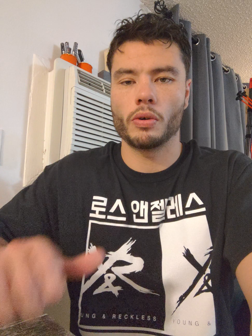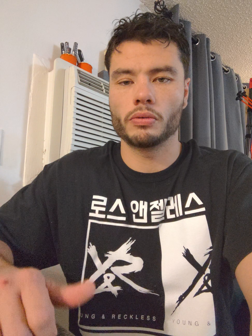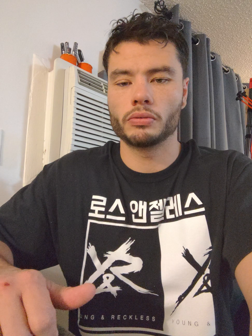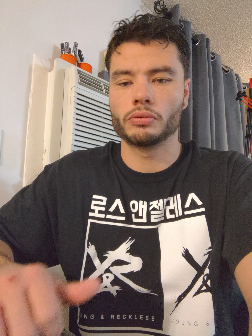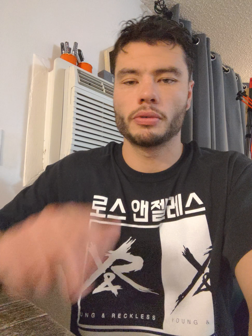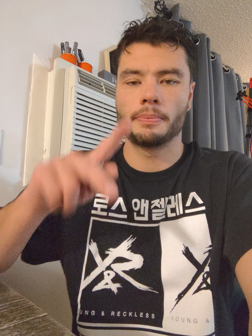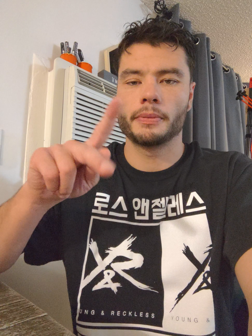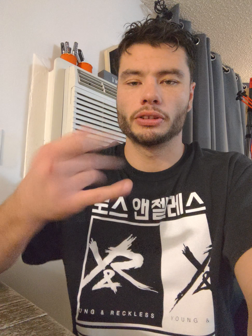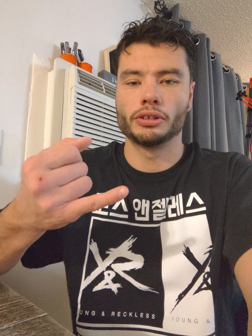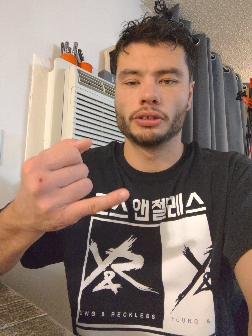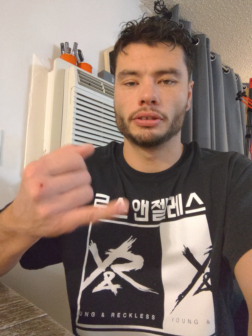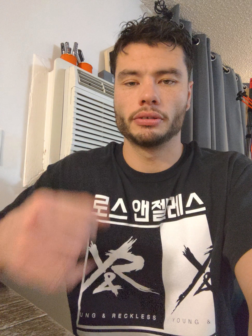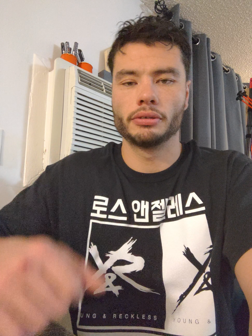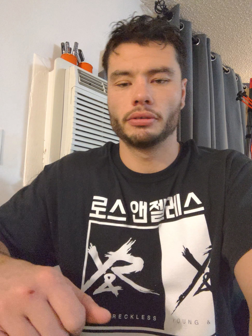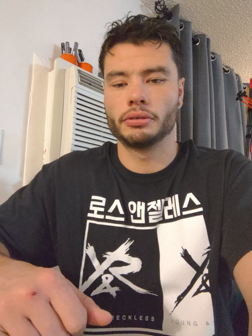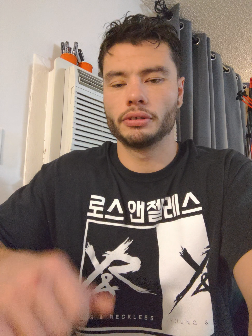pajamas